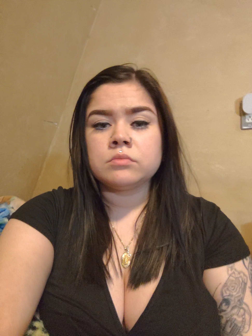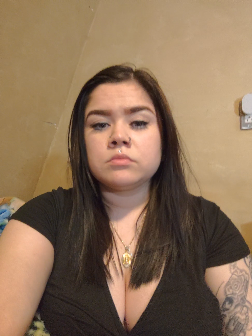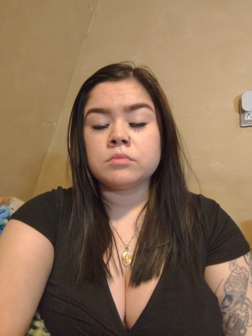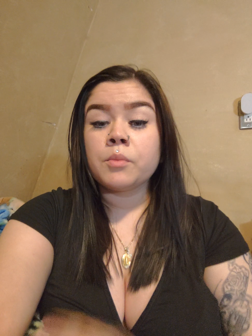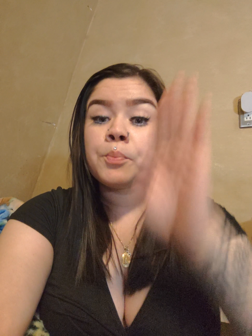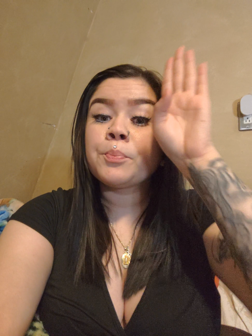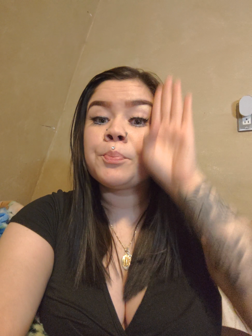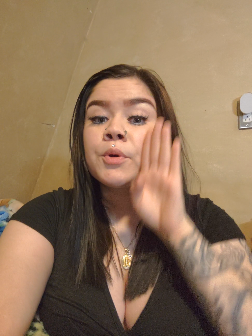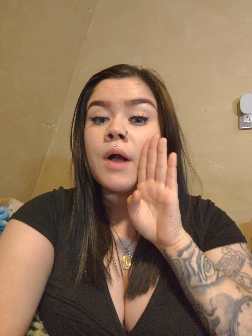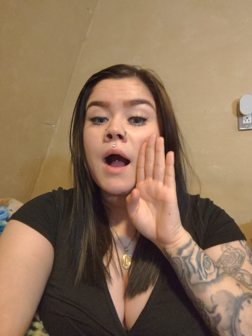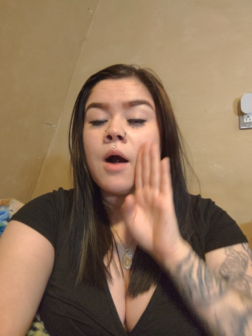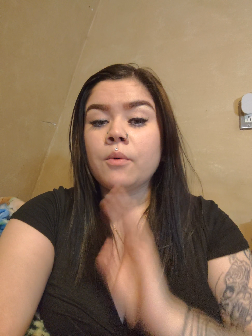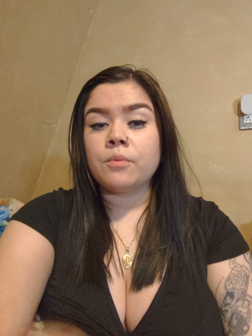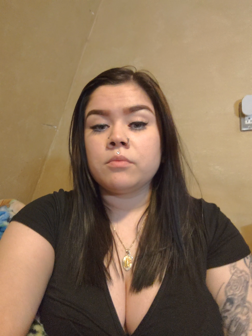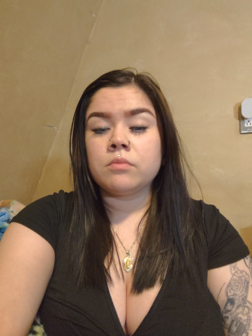brown